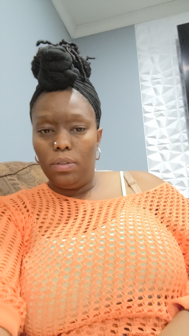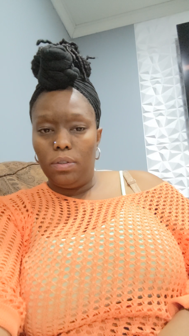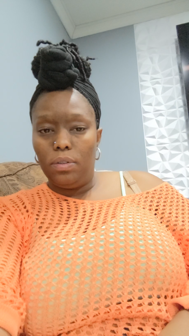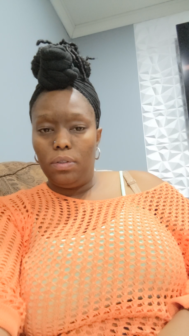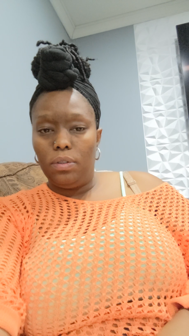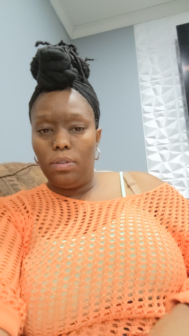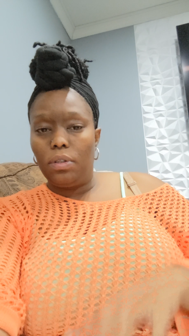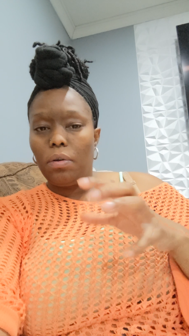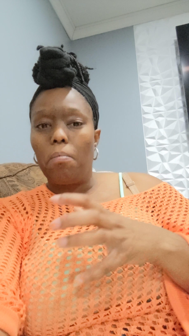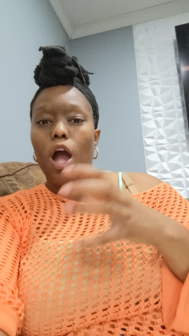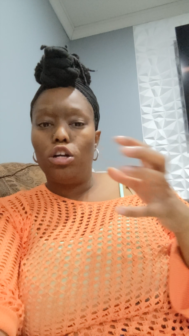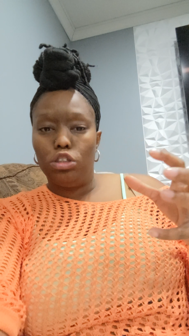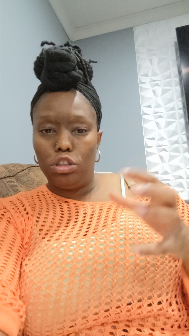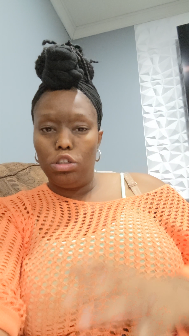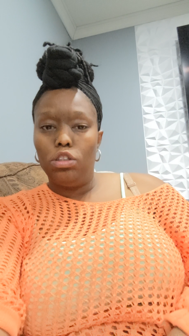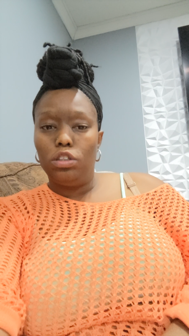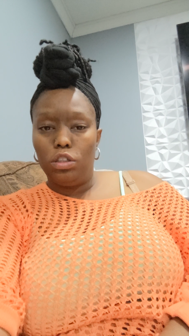much